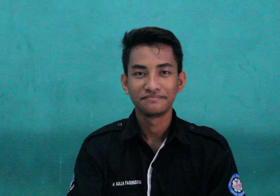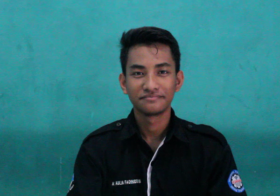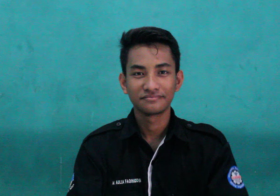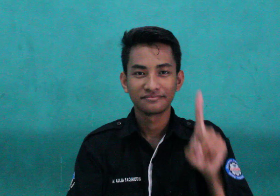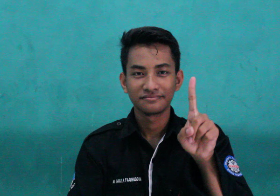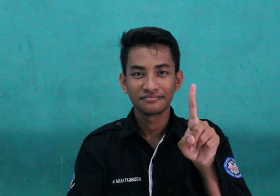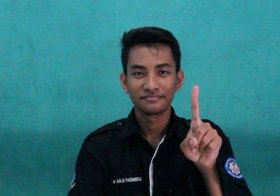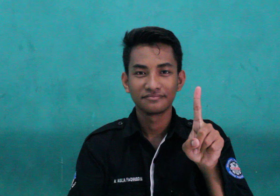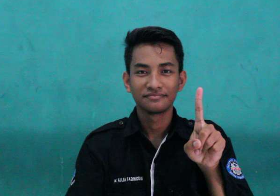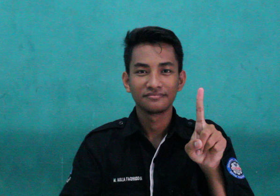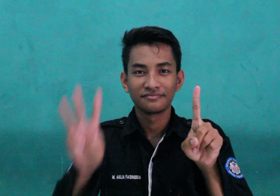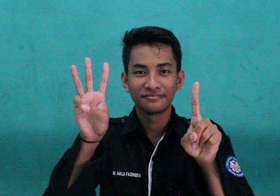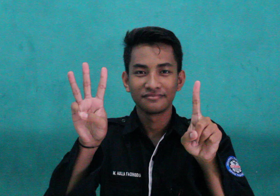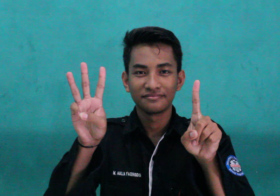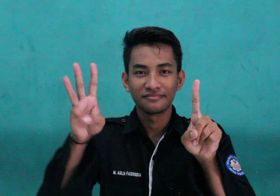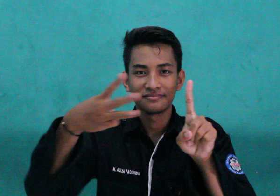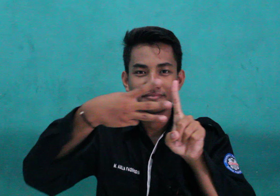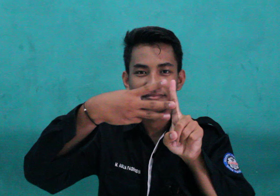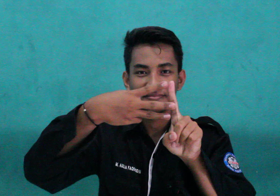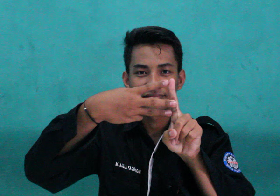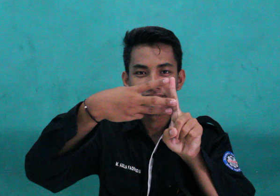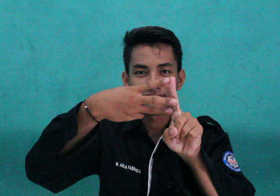B